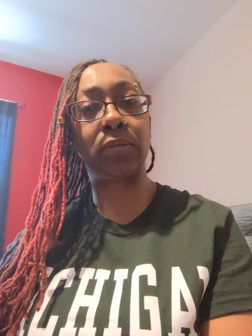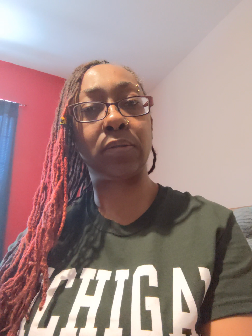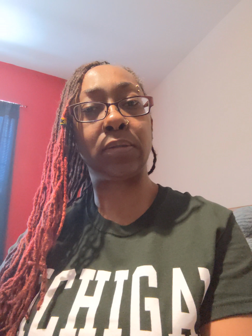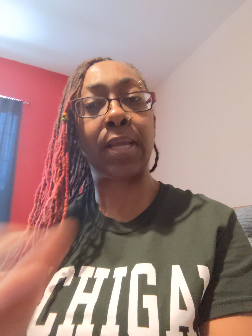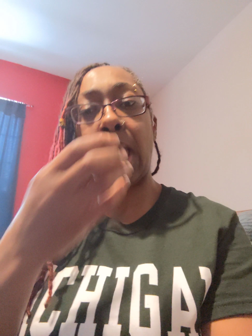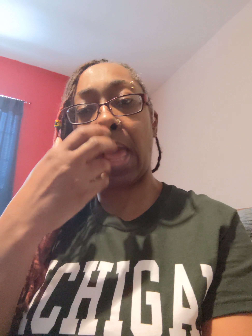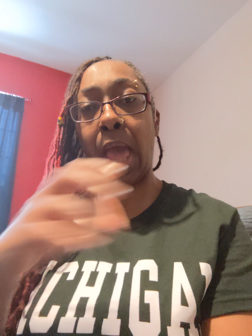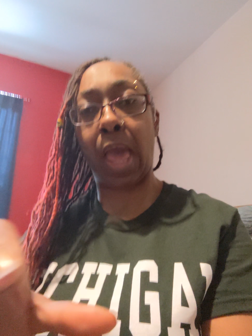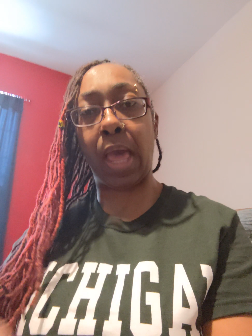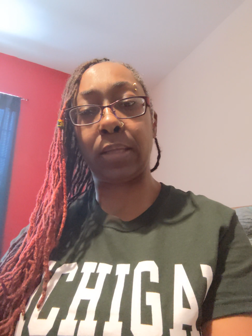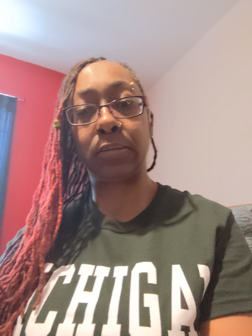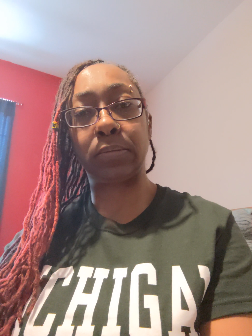hot